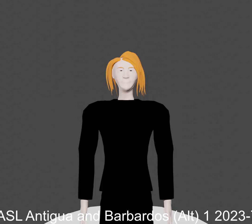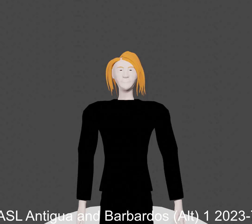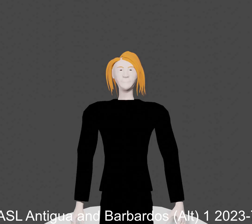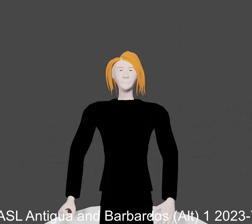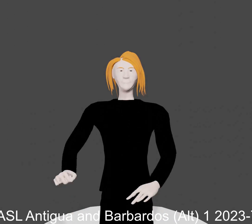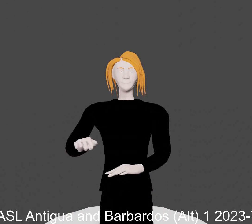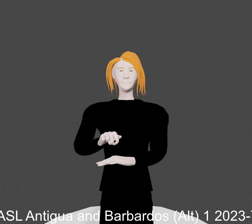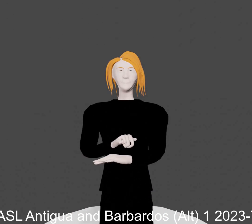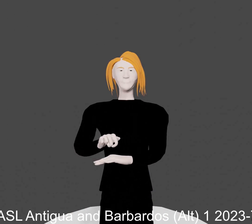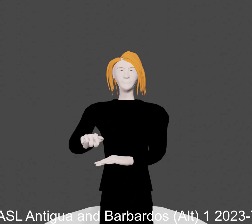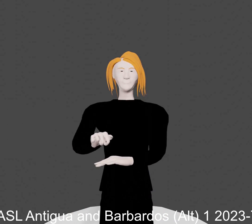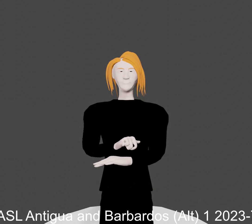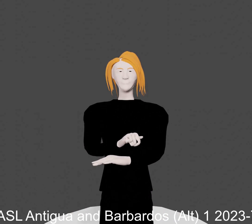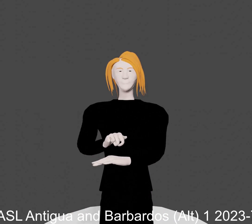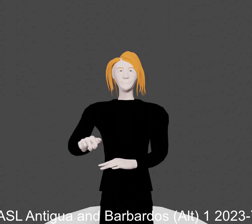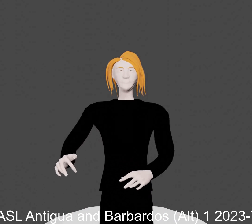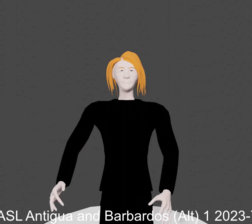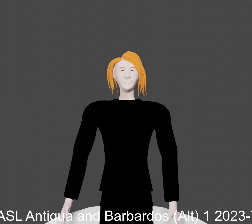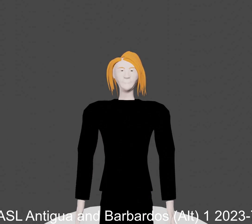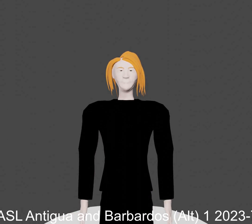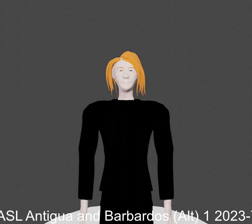Antigua and Barbardos